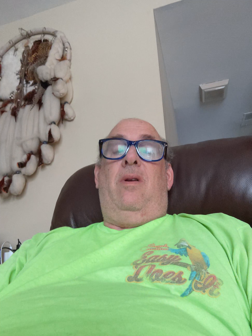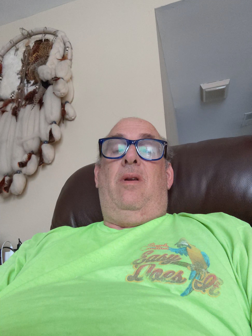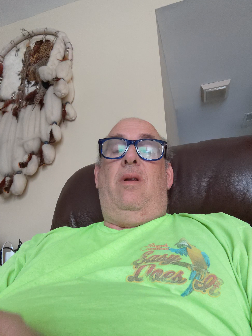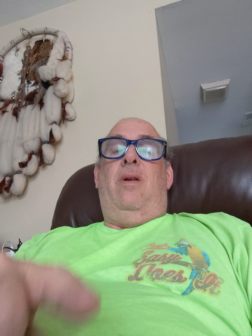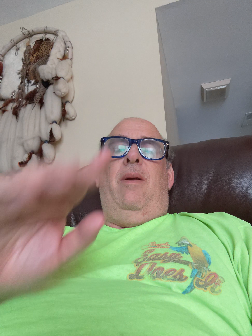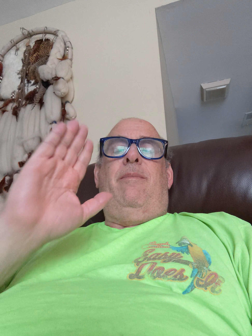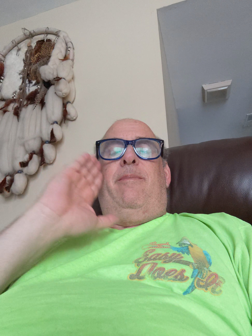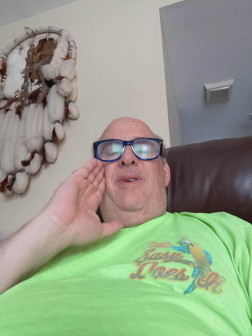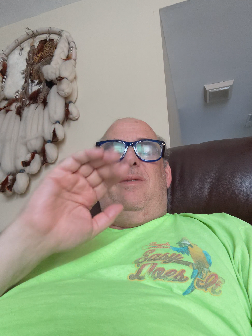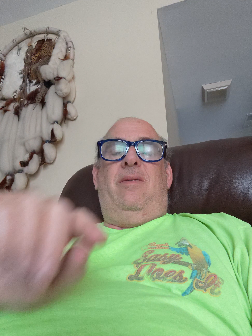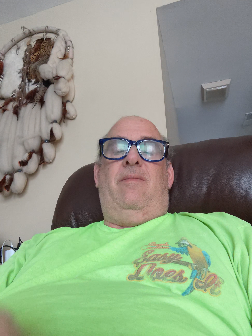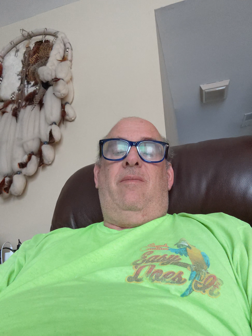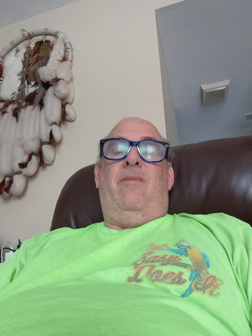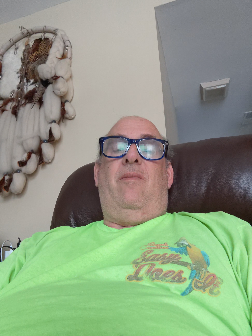bed